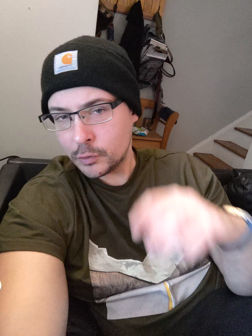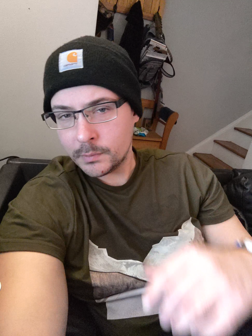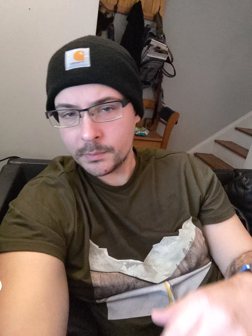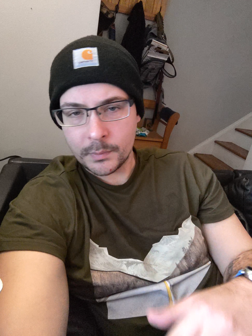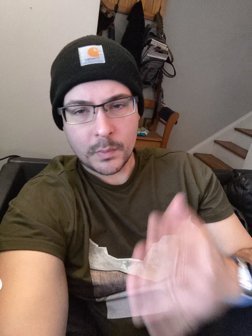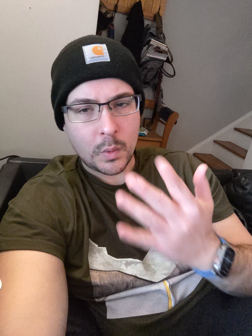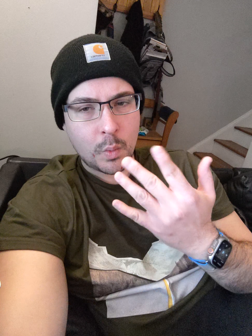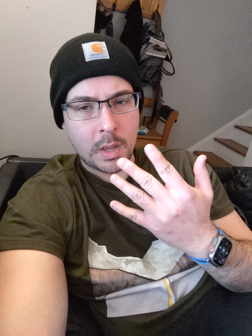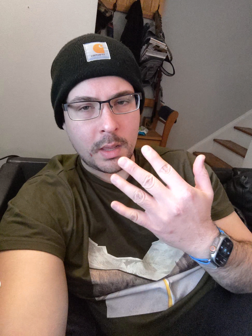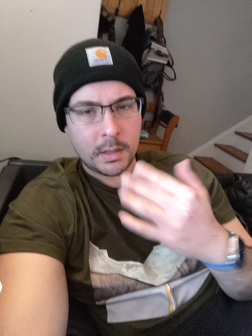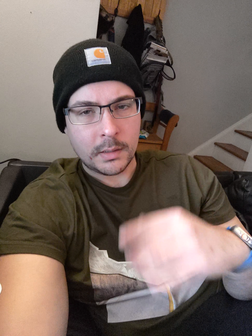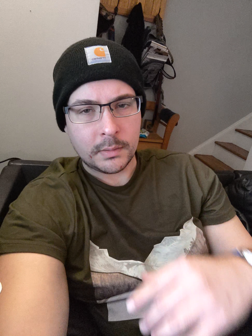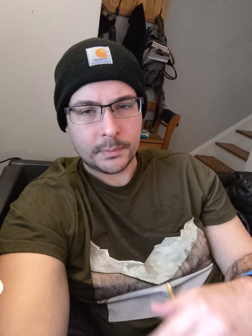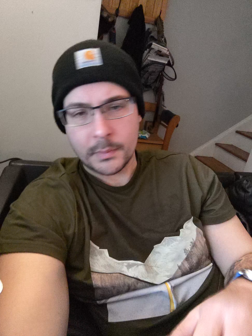wait